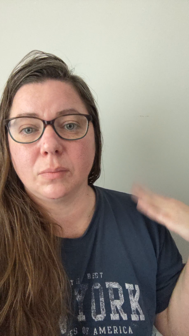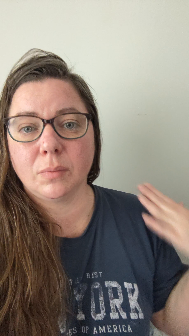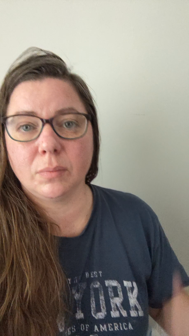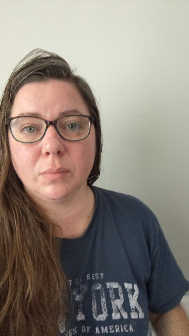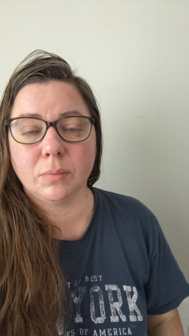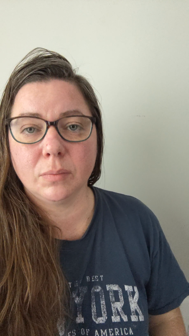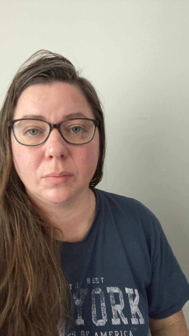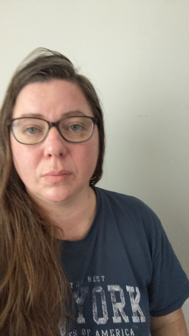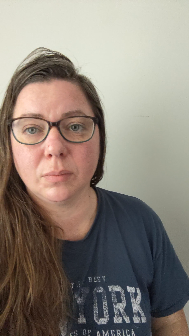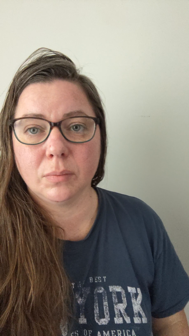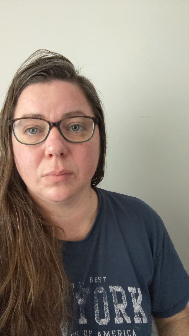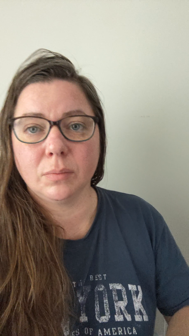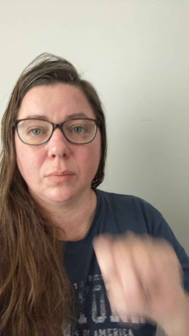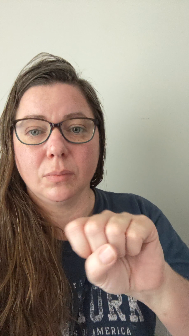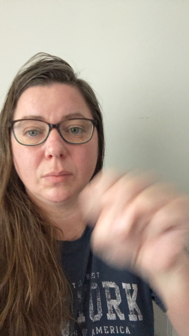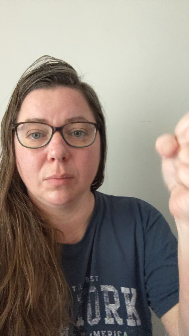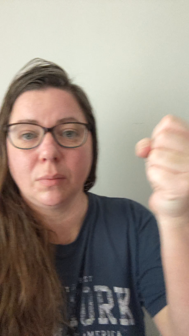broken